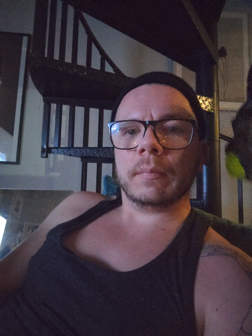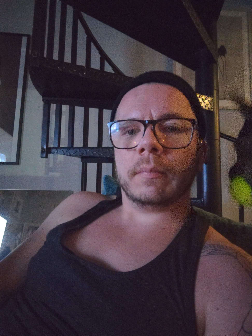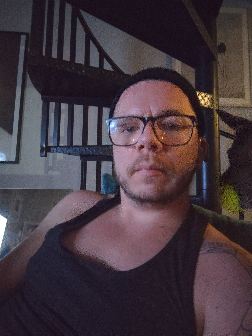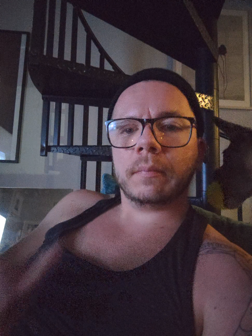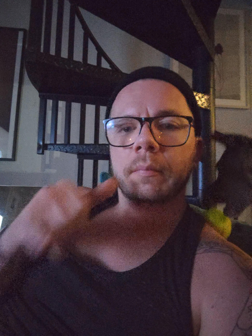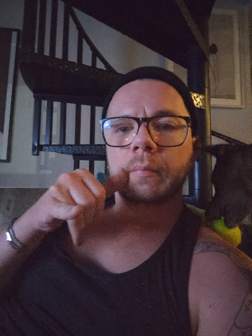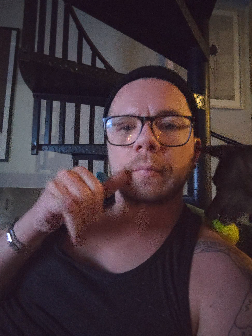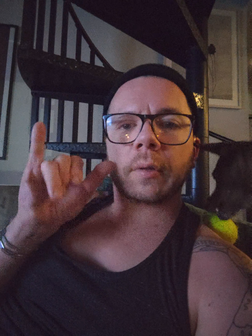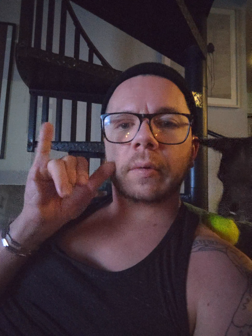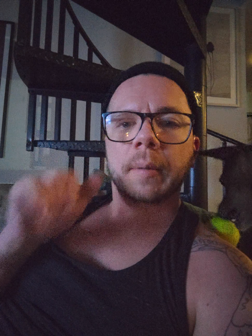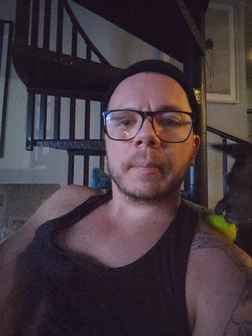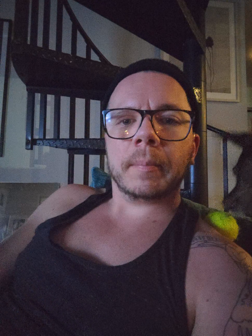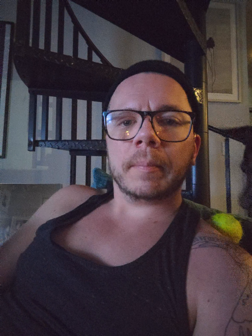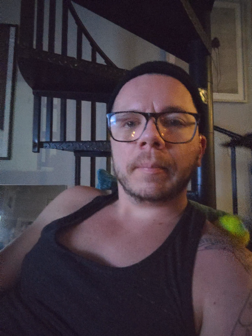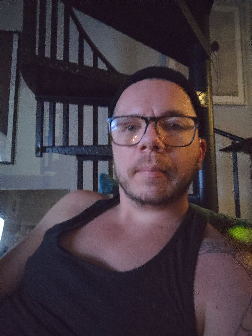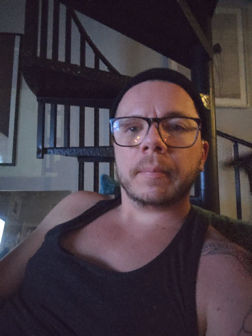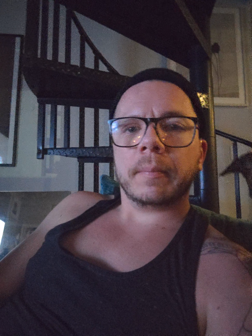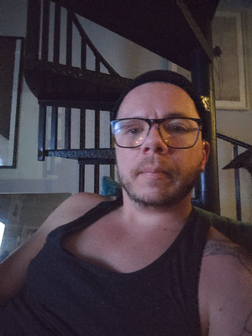yesterday